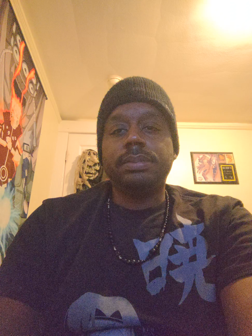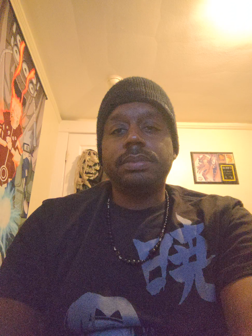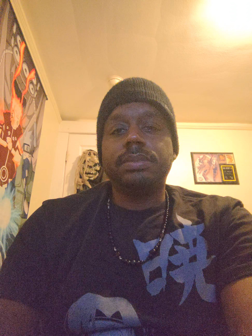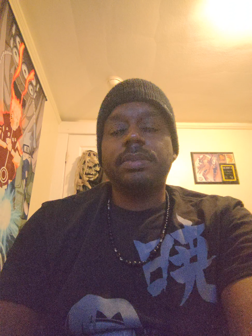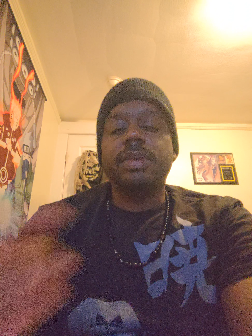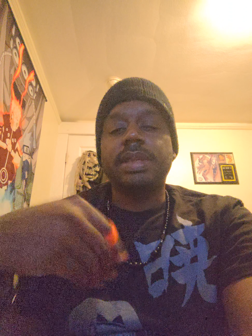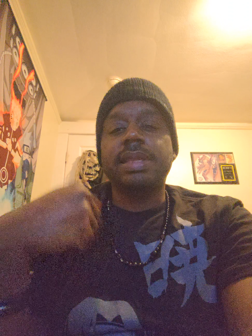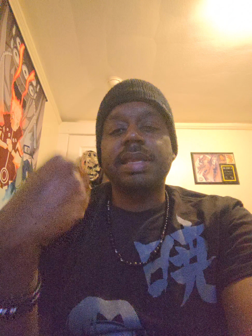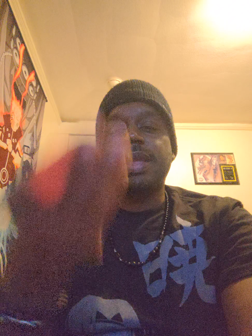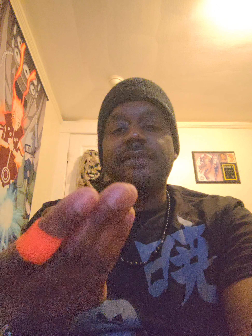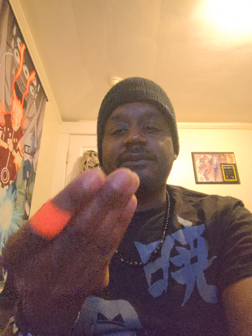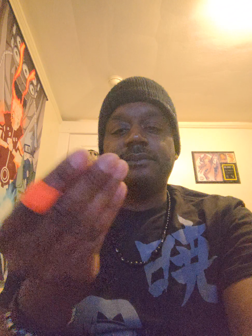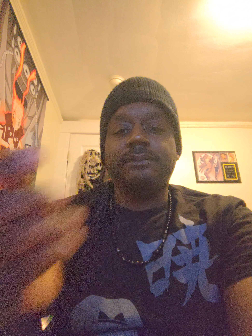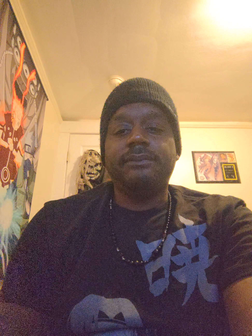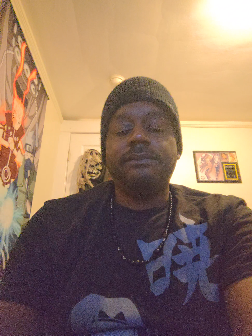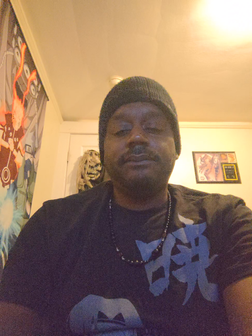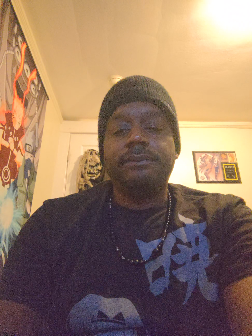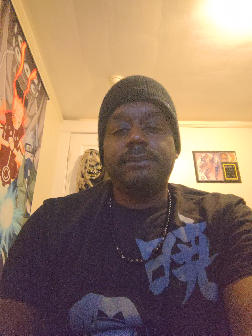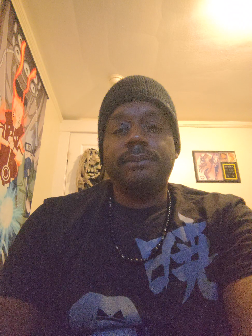give